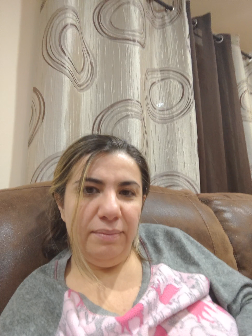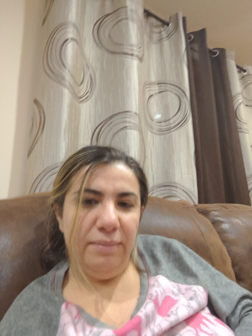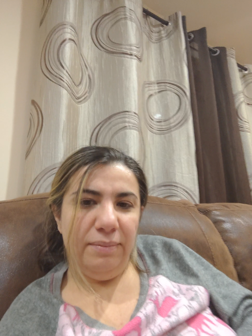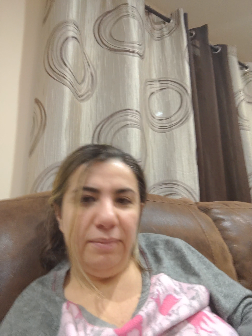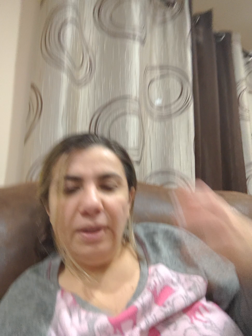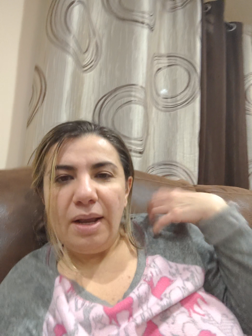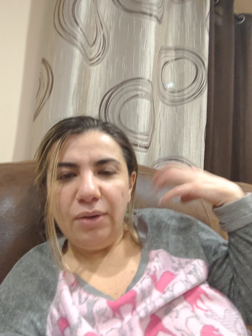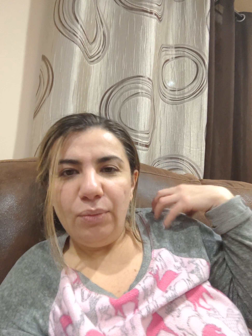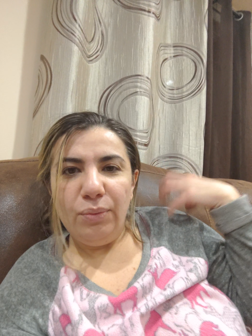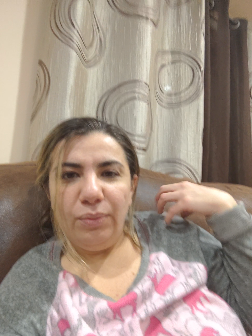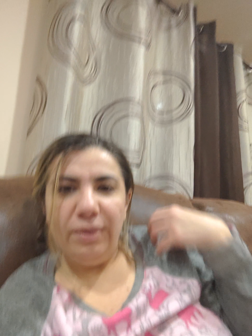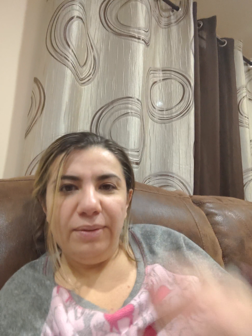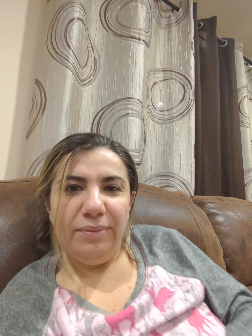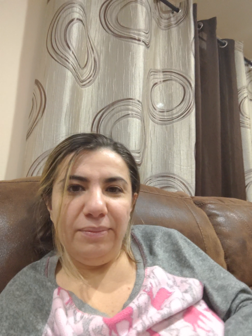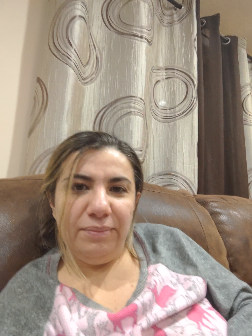outside